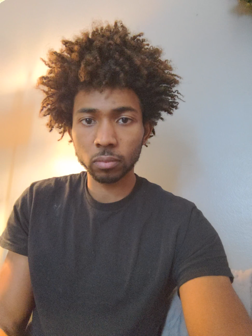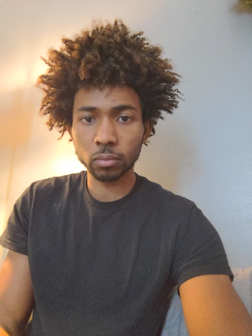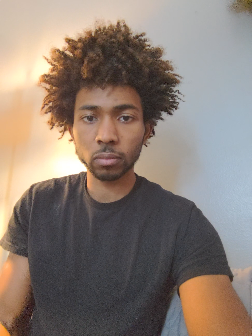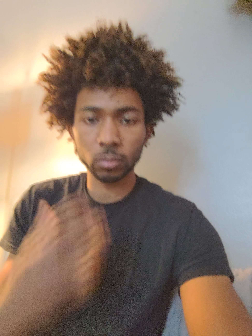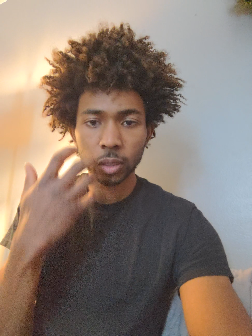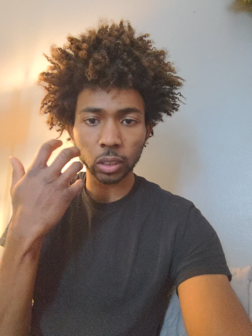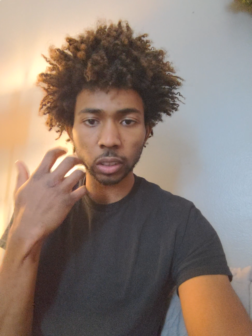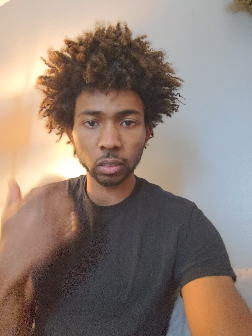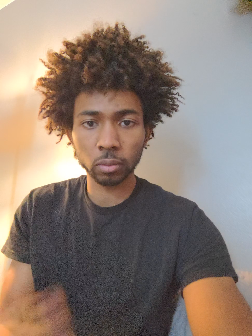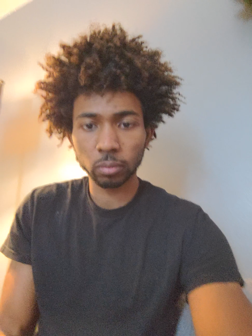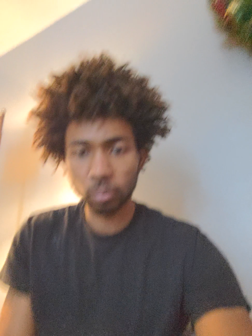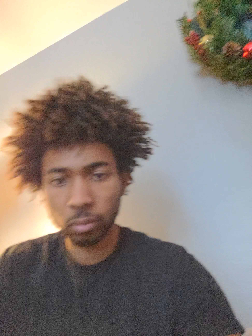tiger